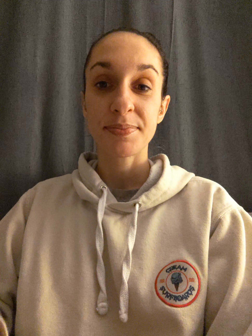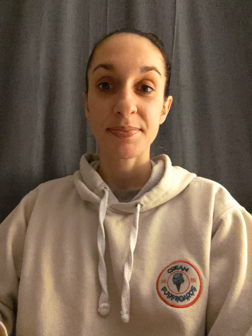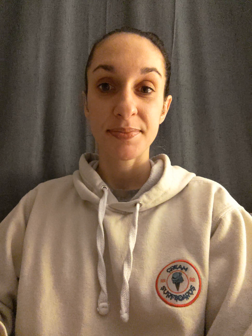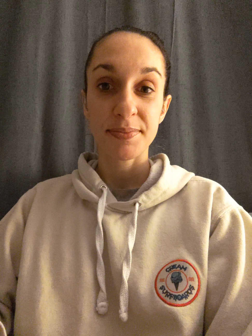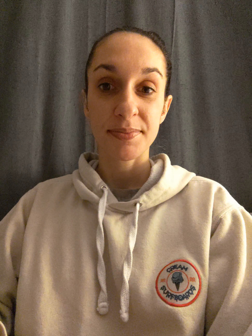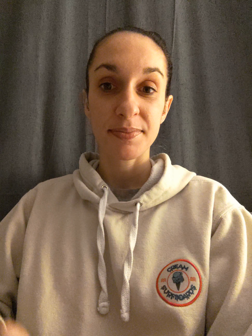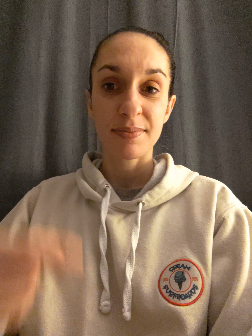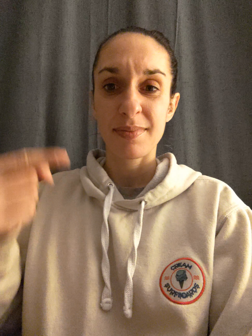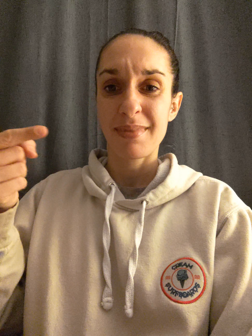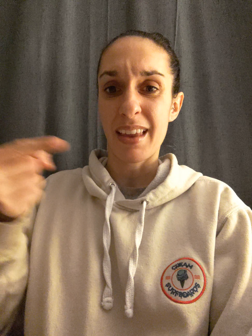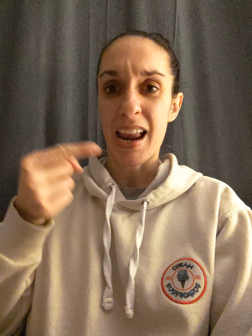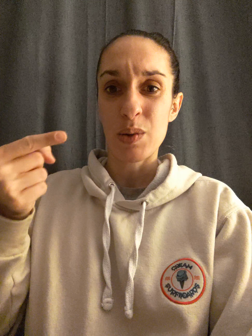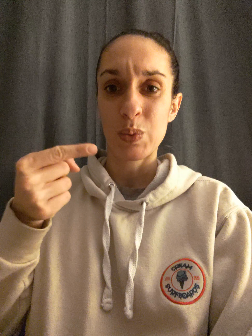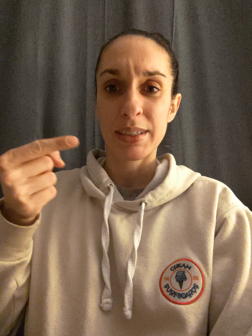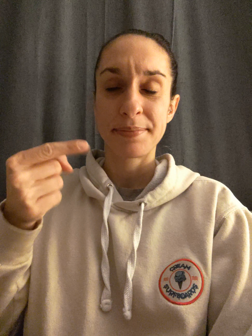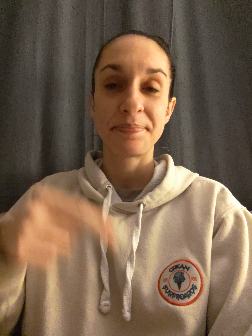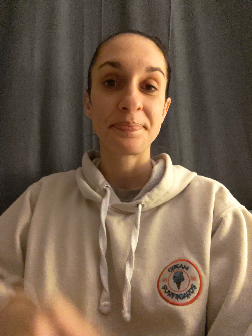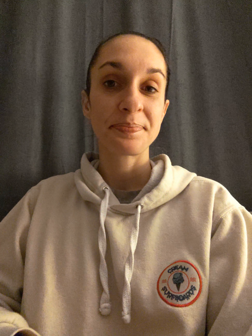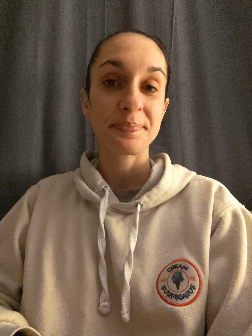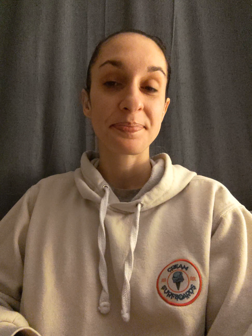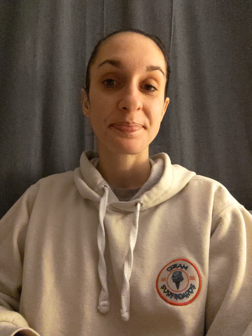owie